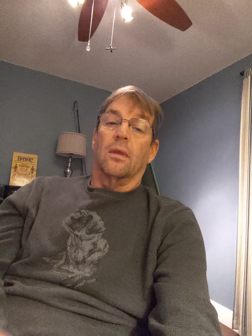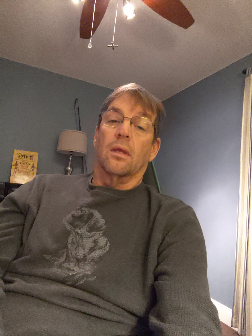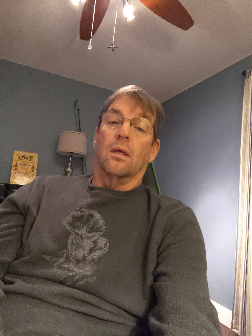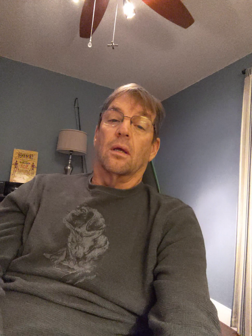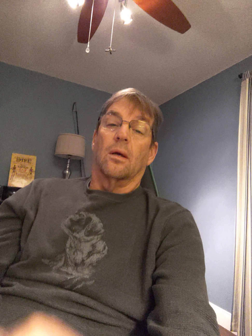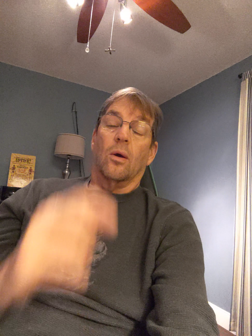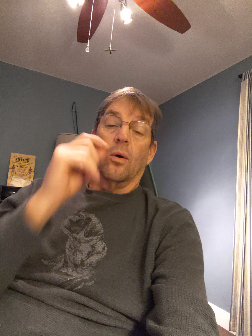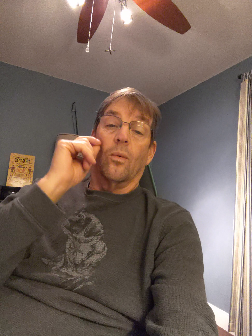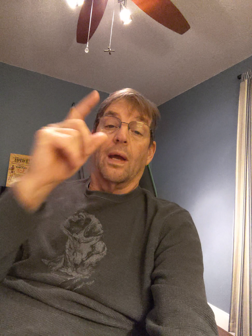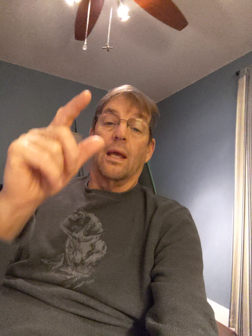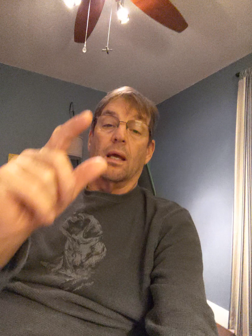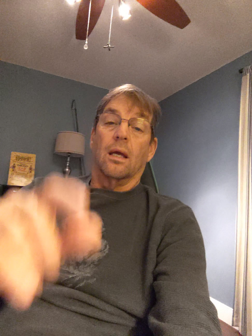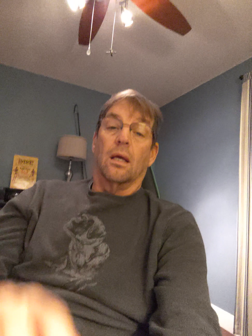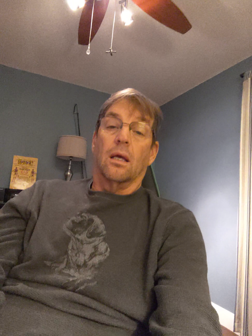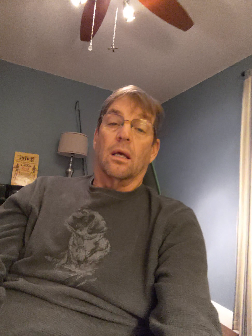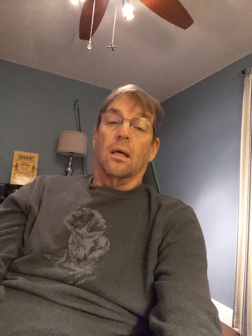awake